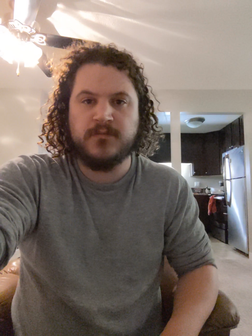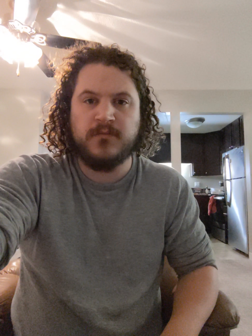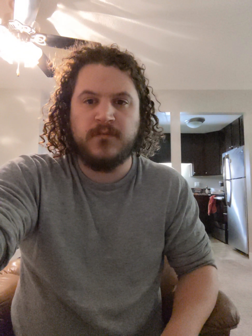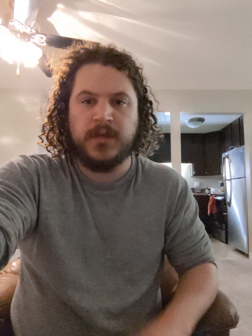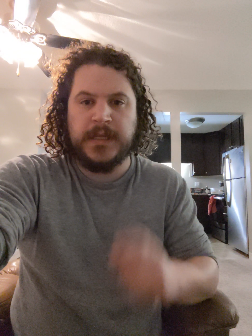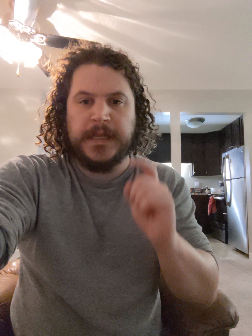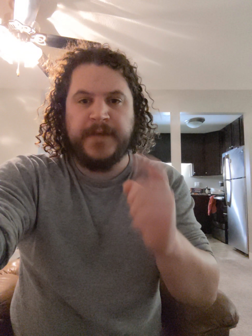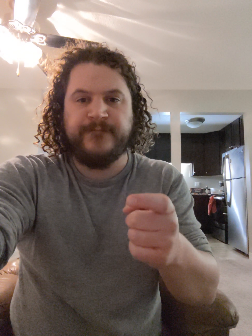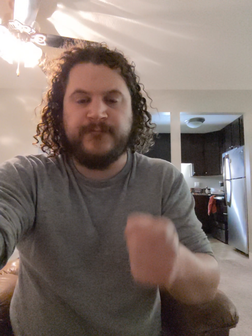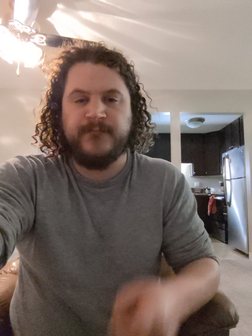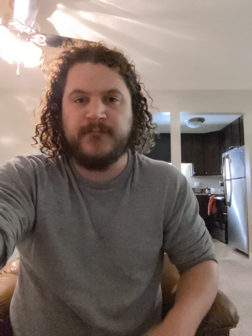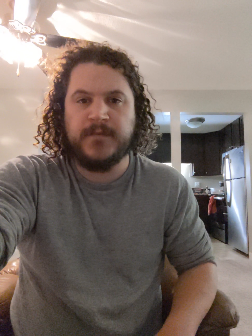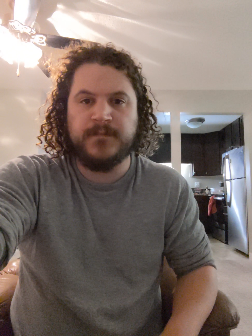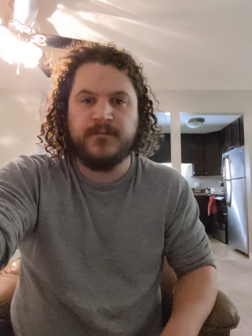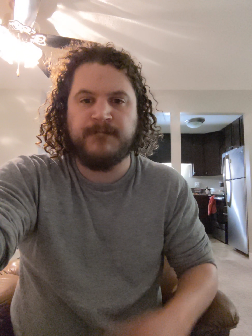give